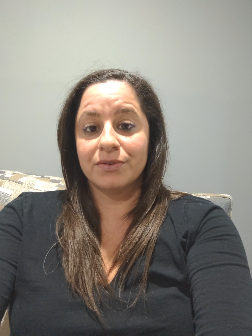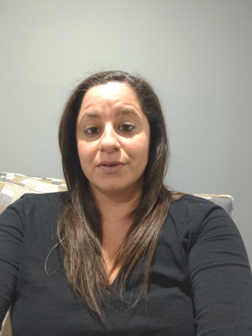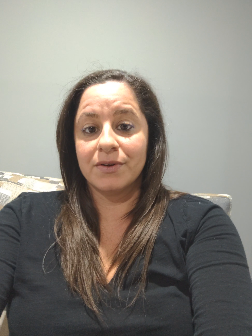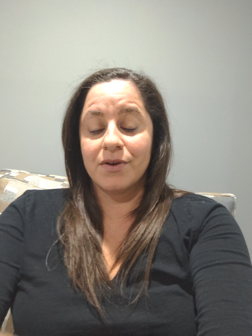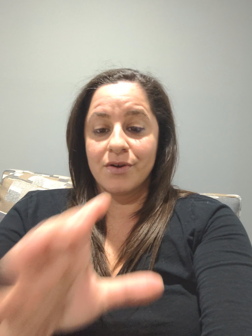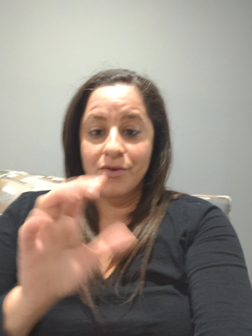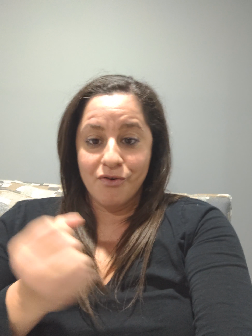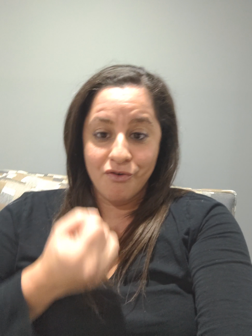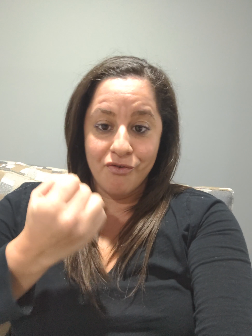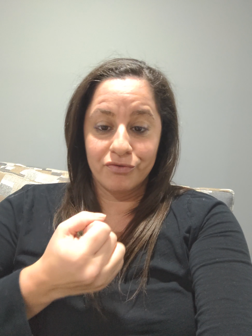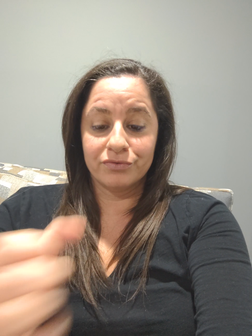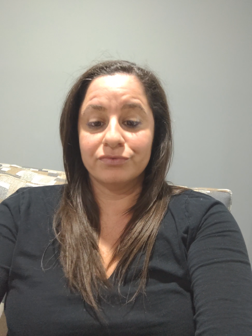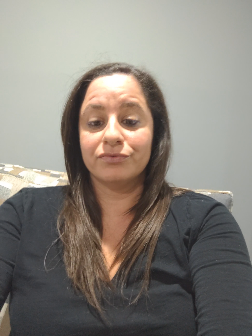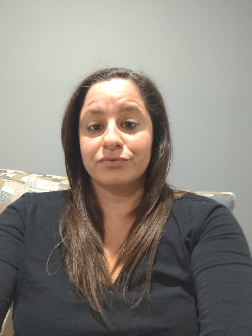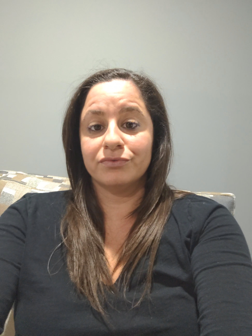car